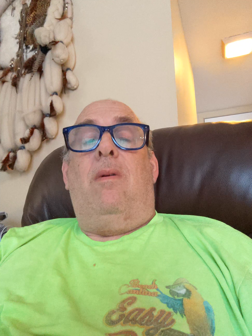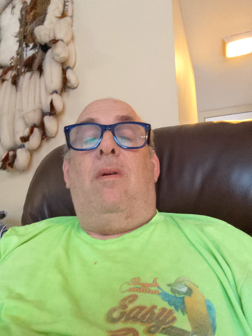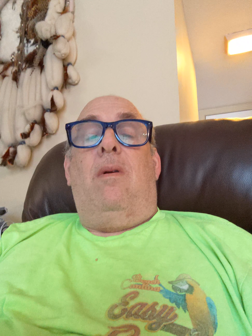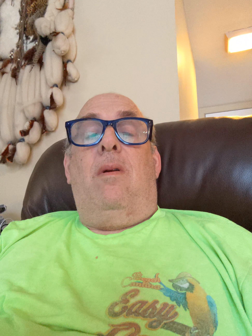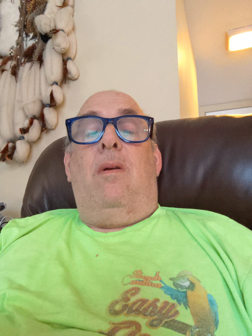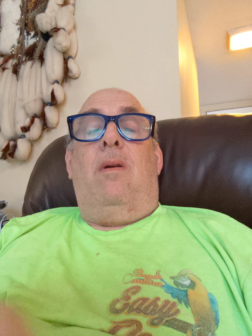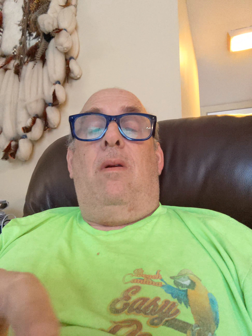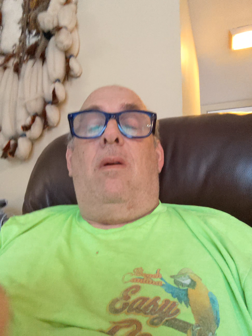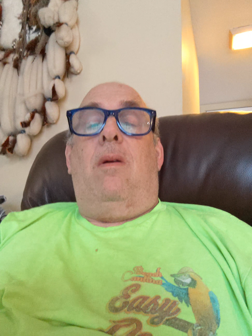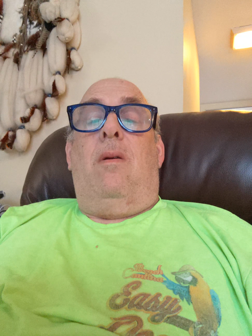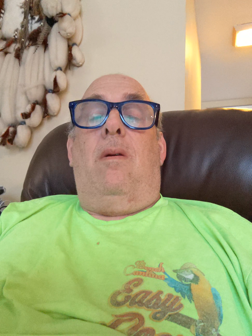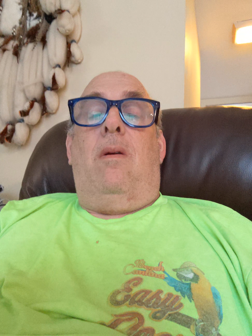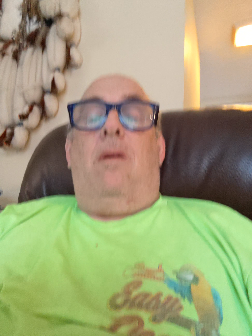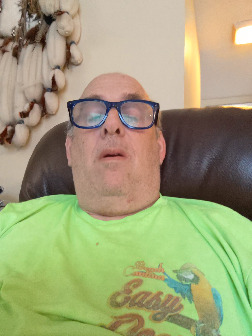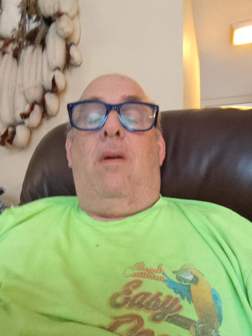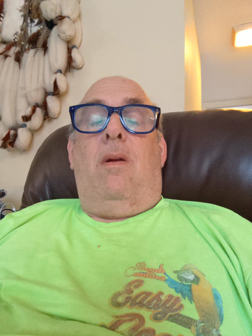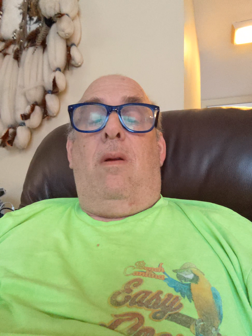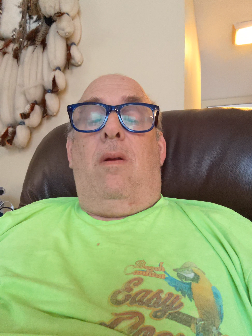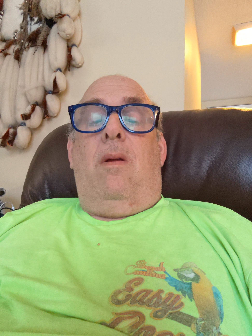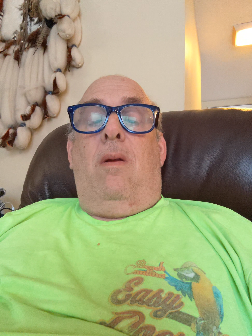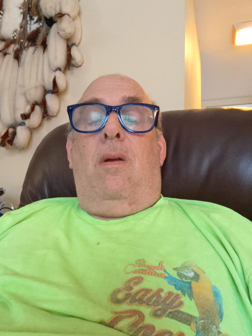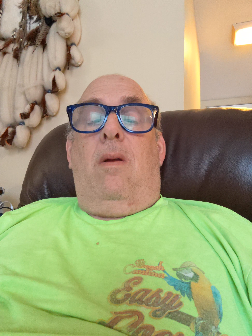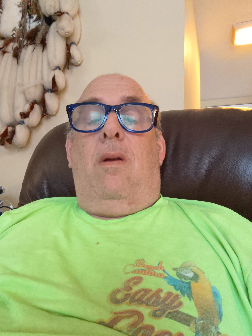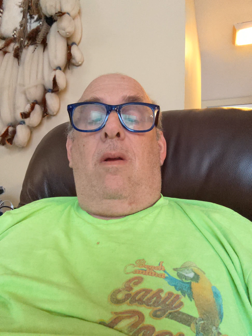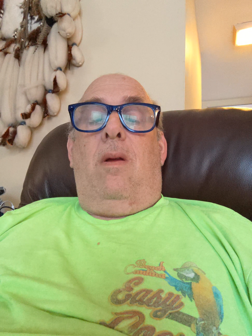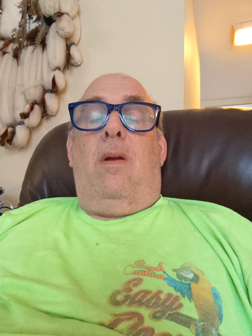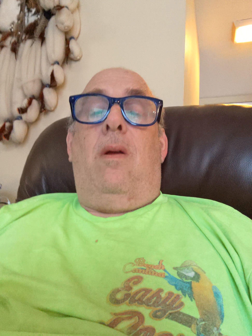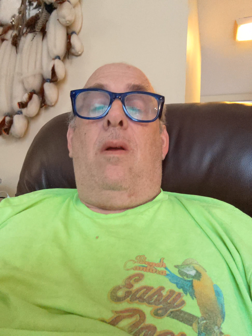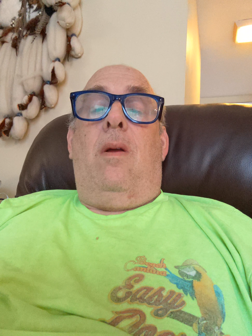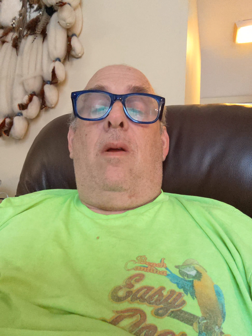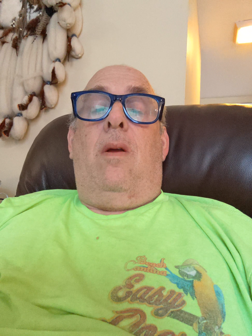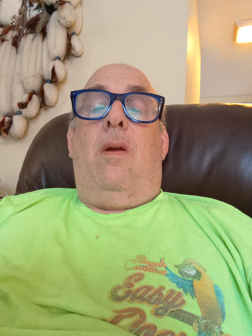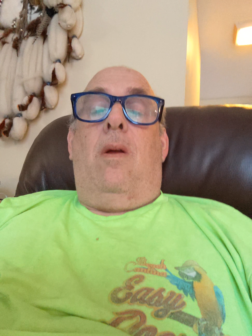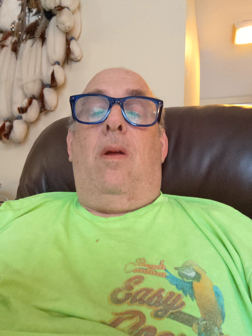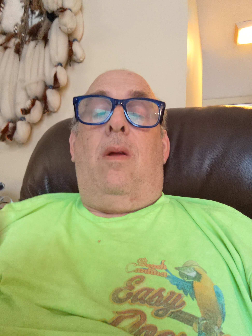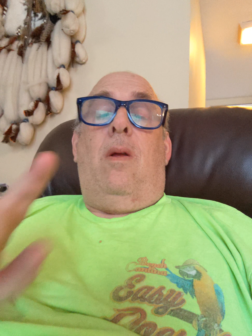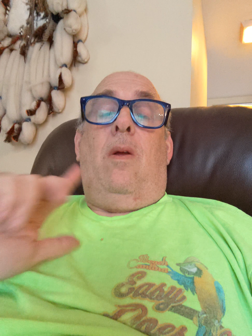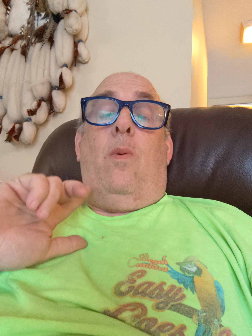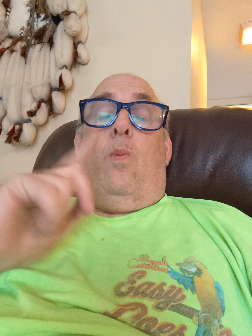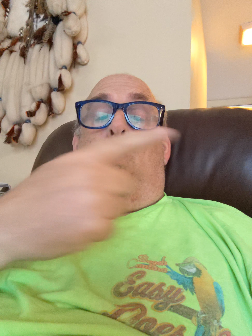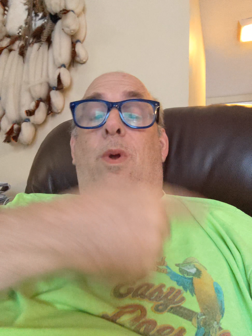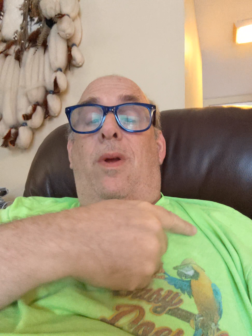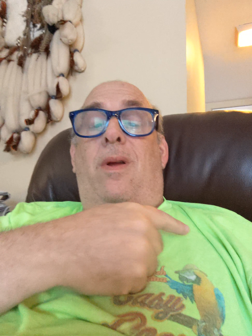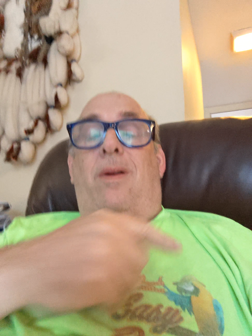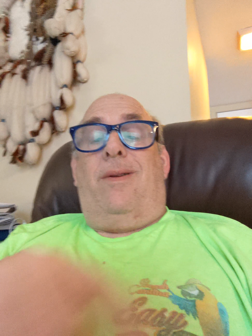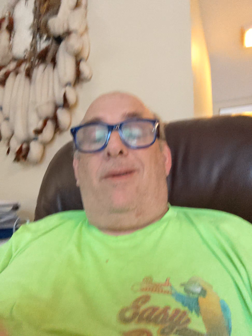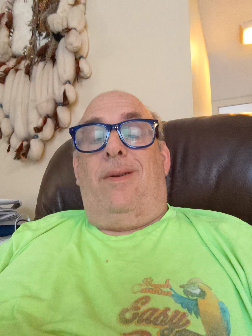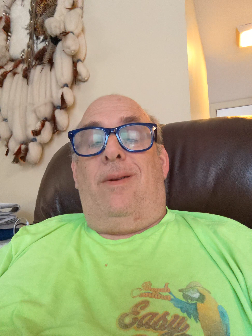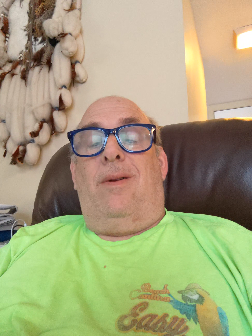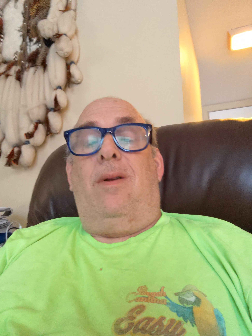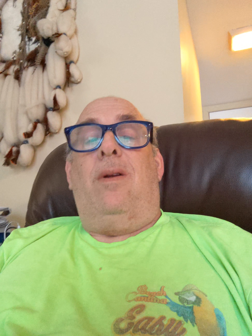we